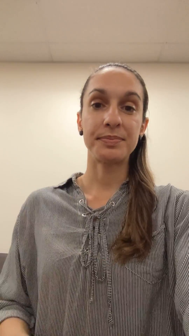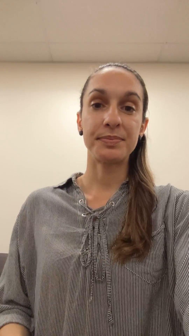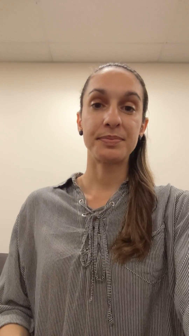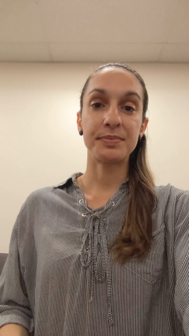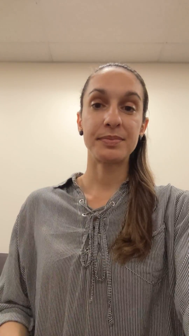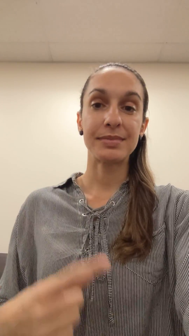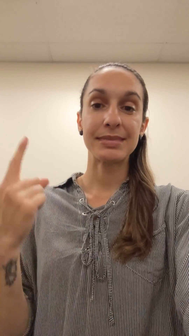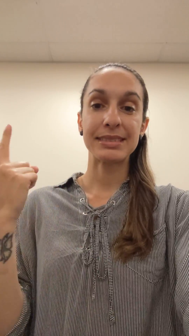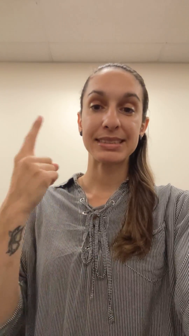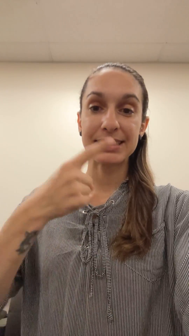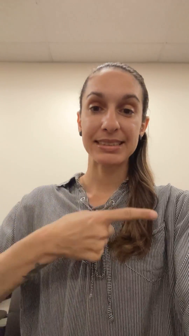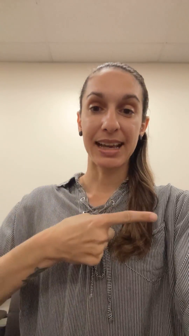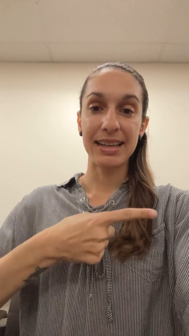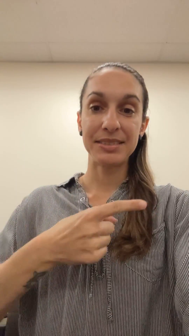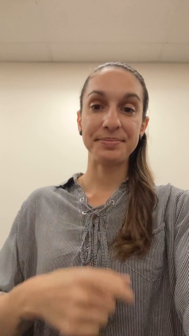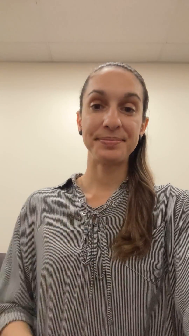day